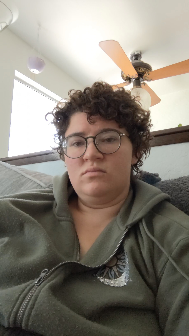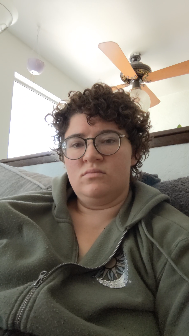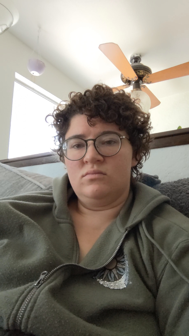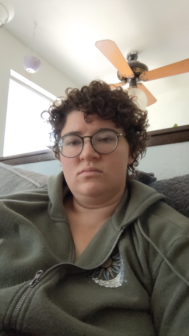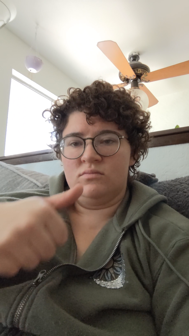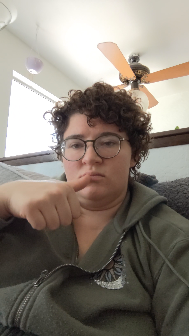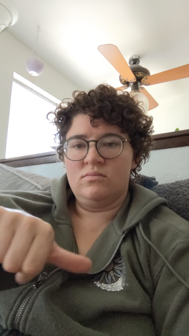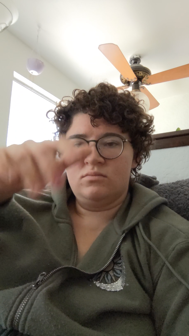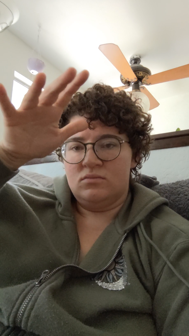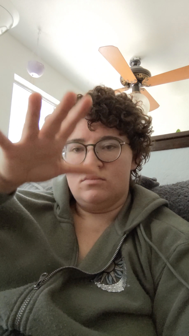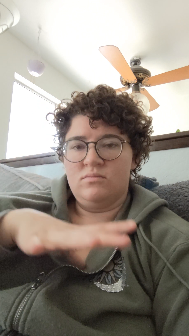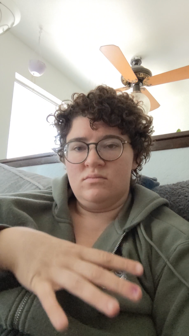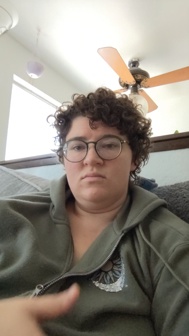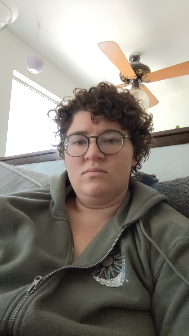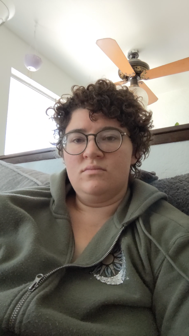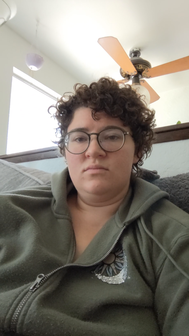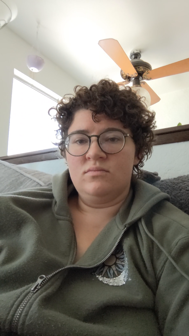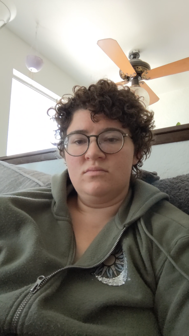mailman